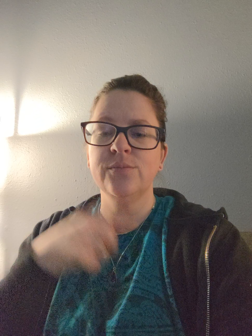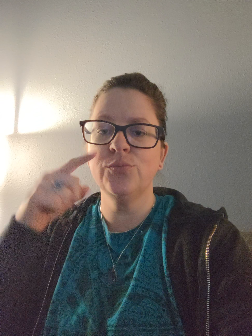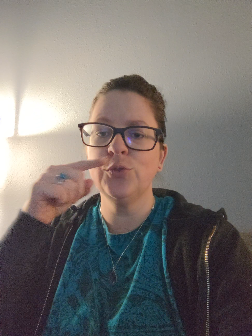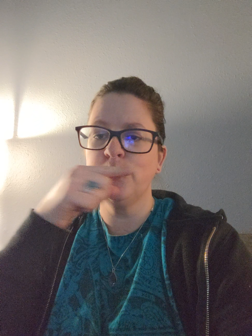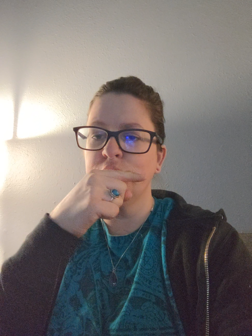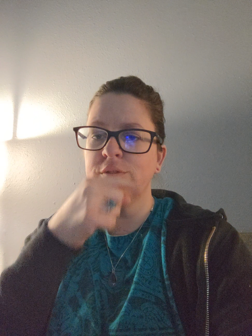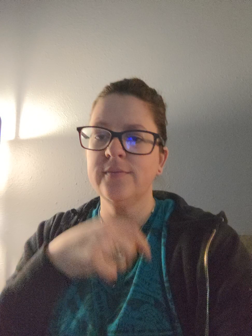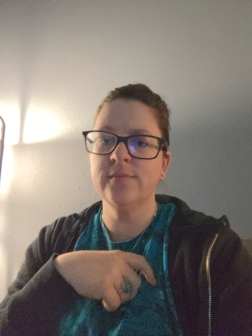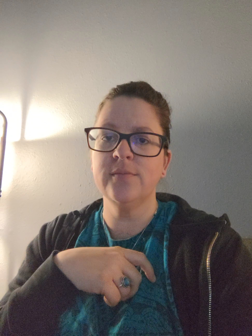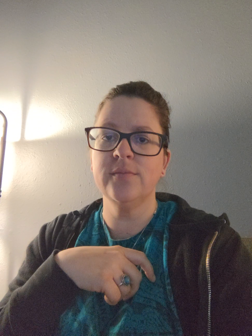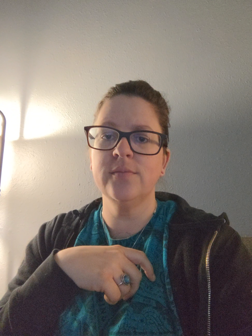toothbrush